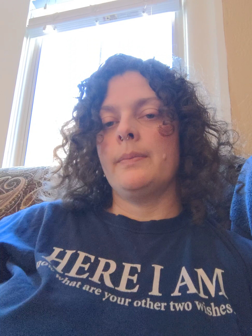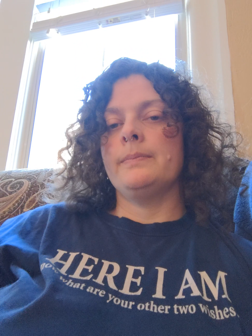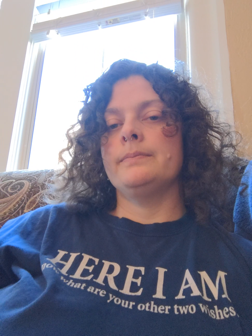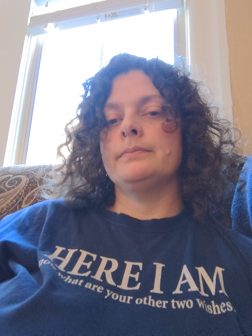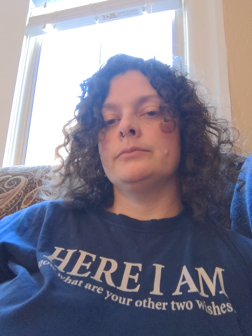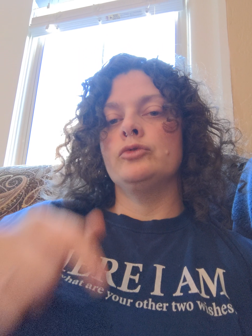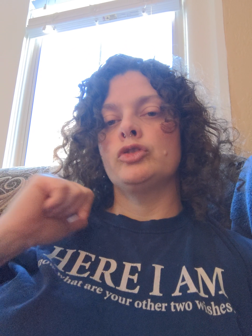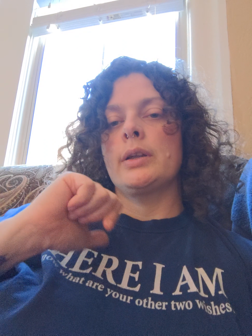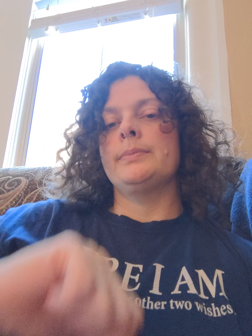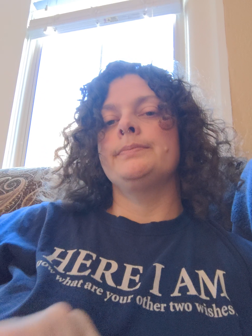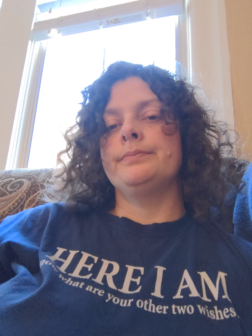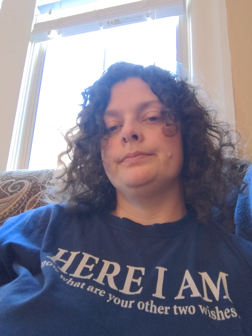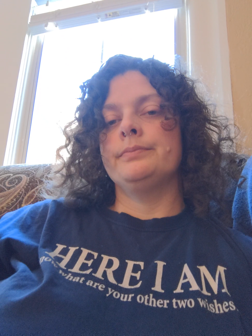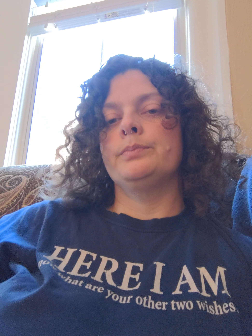jacket